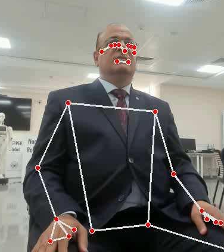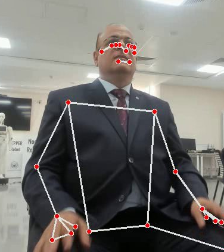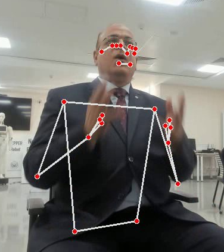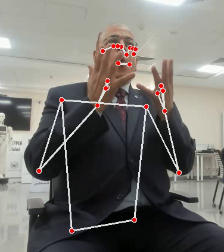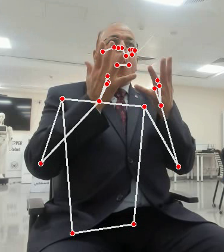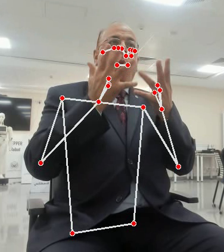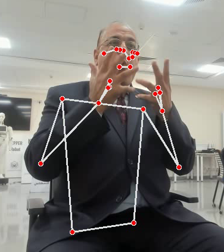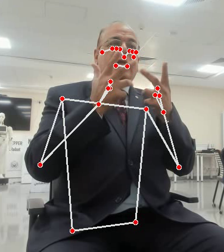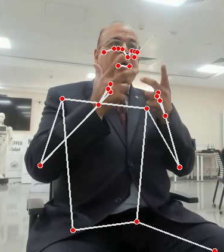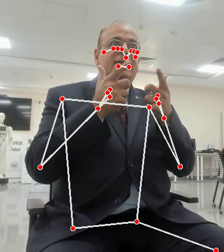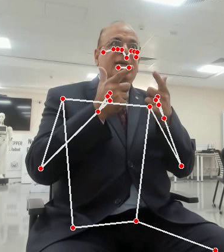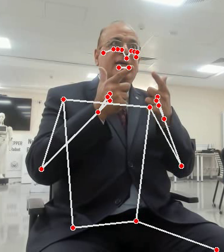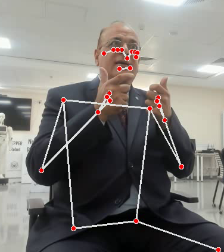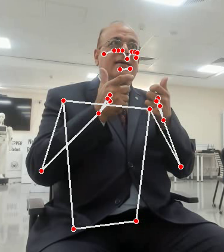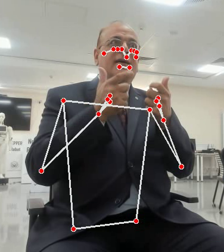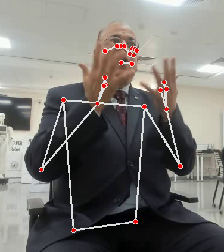whda whda